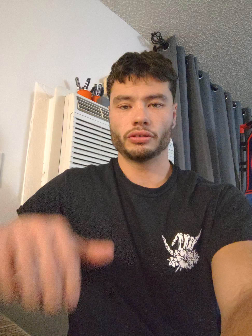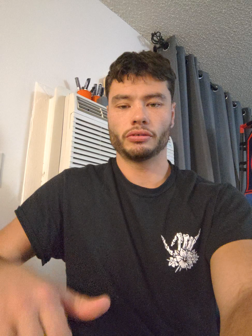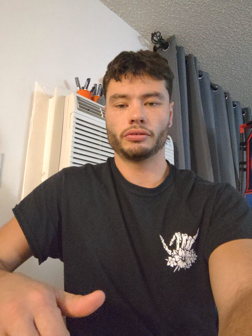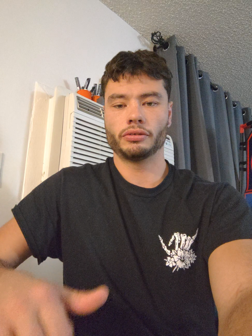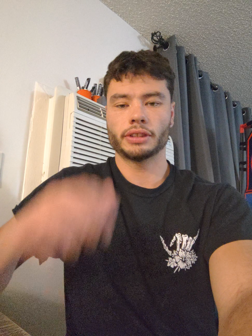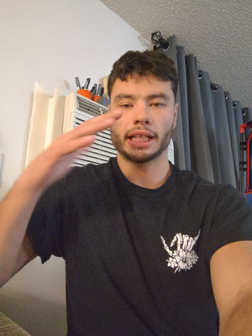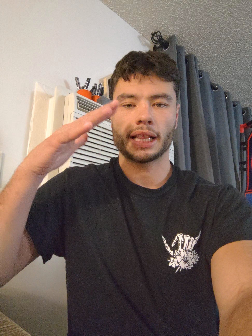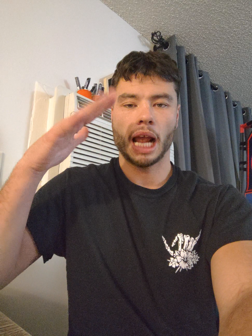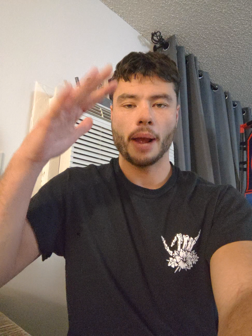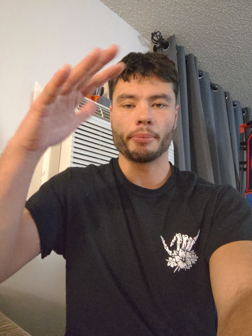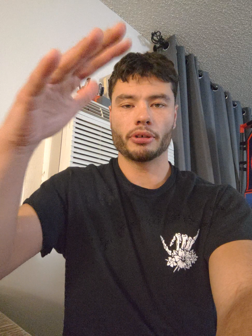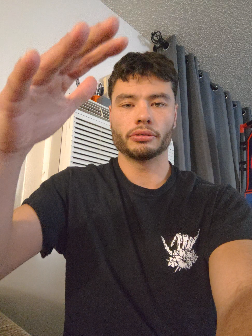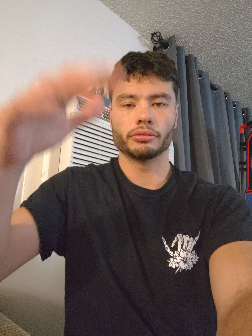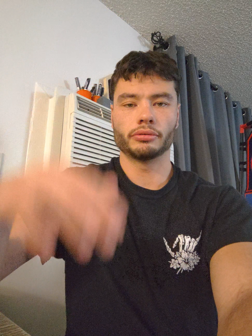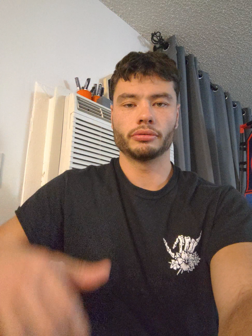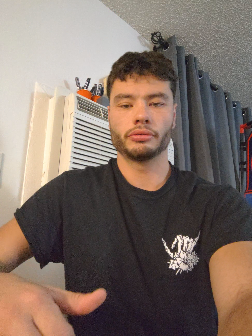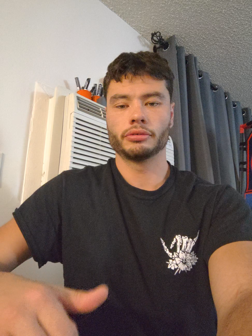helicopter